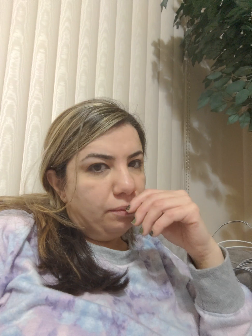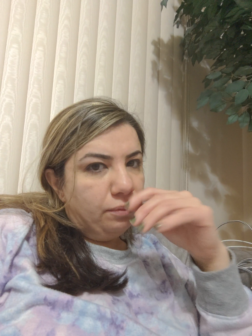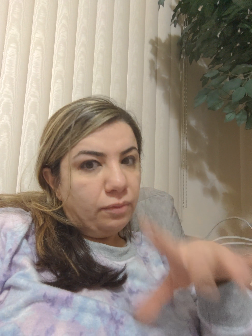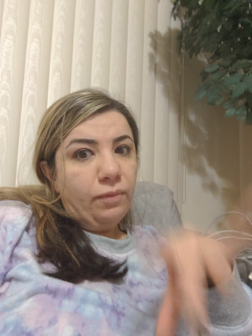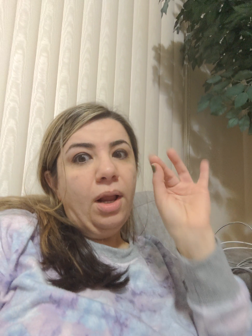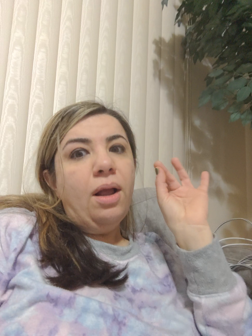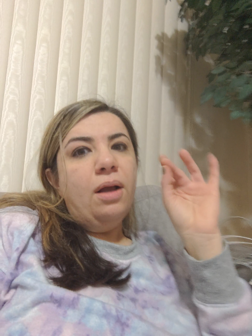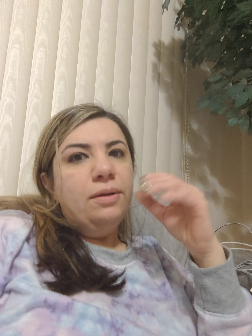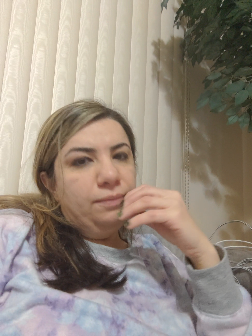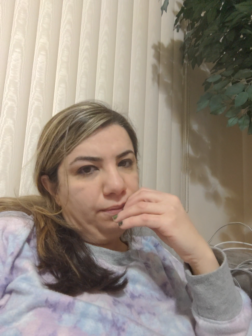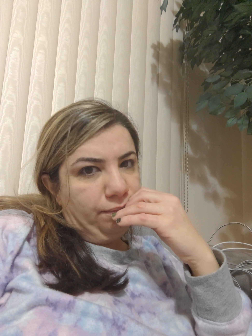find